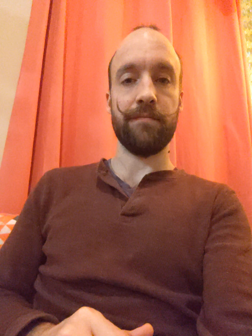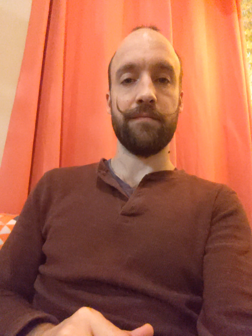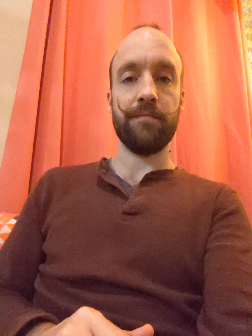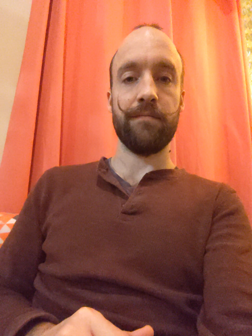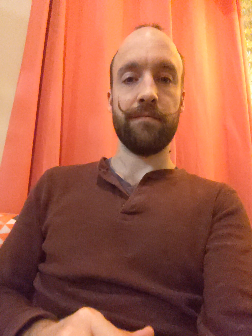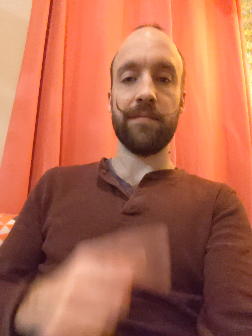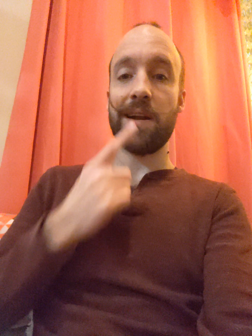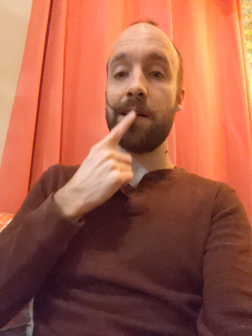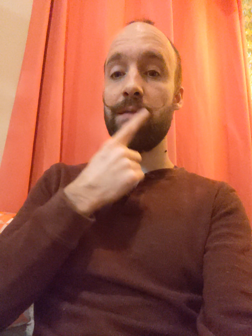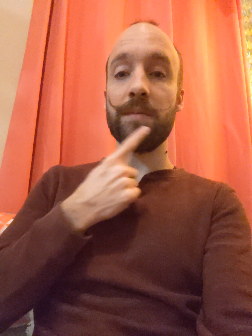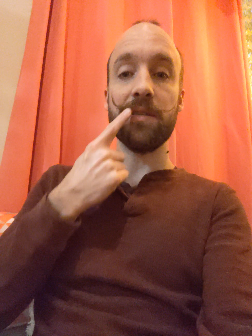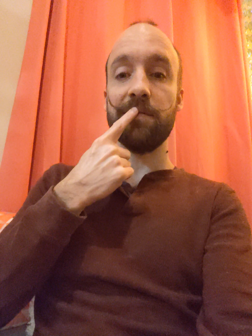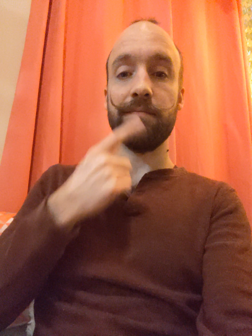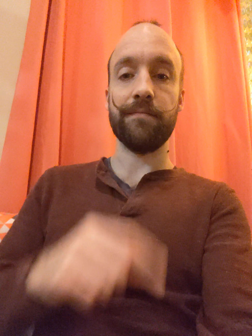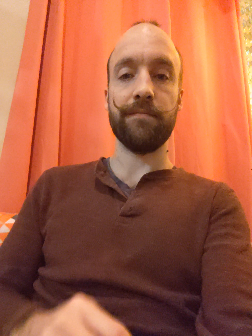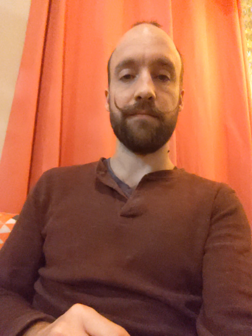lips